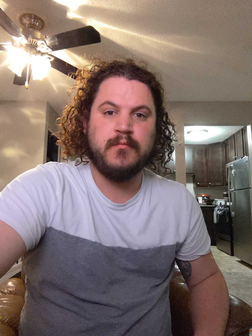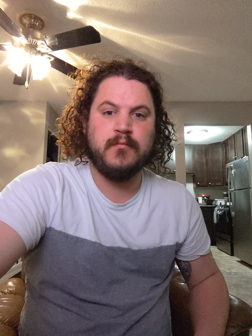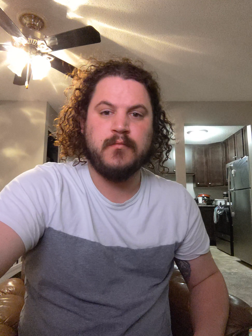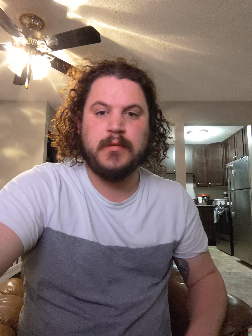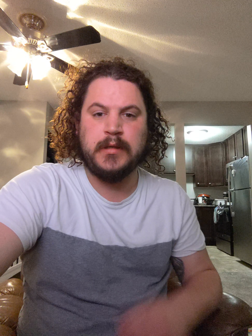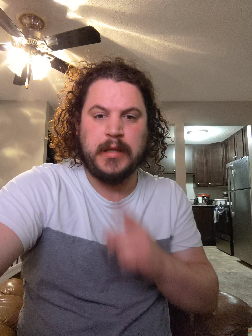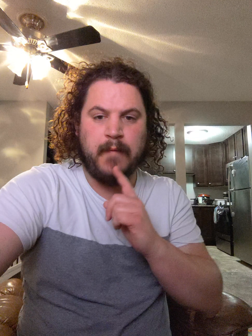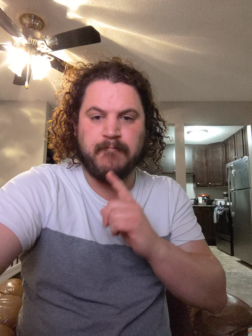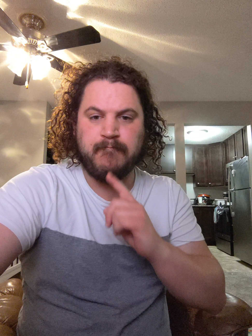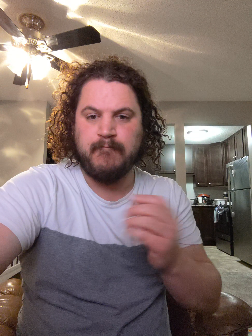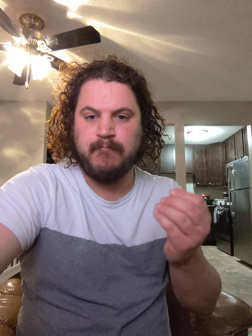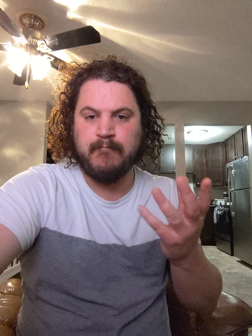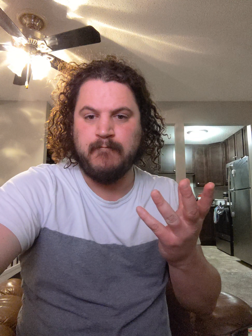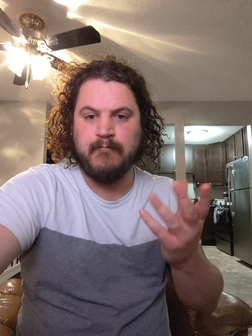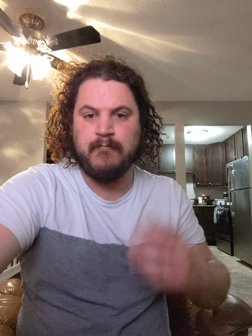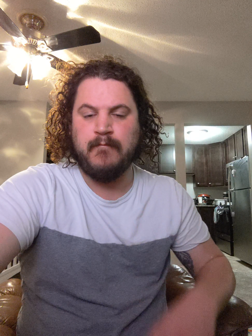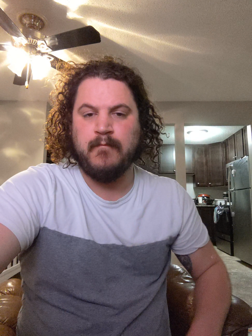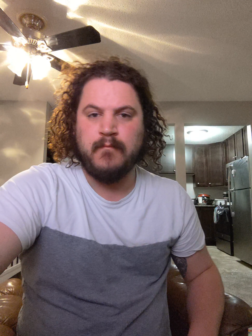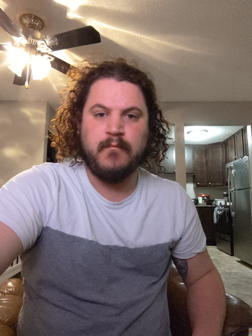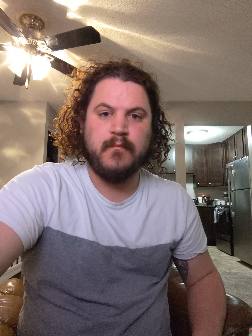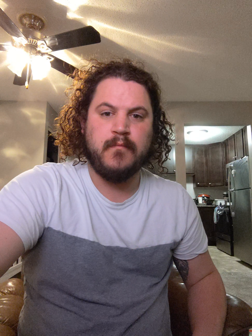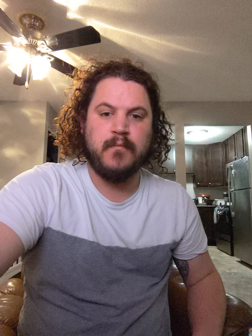lamp